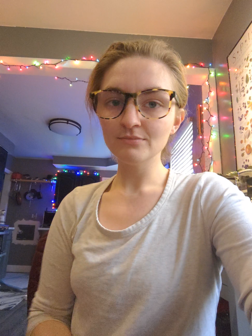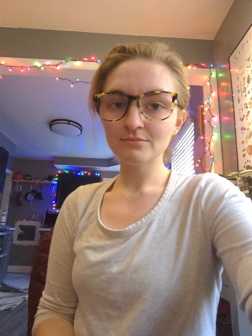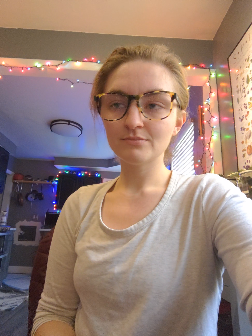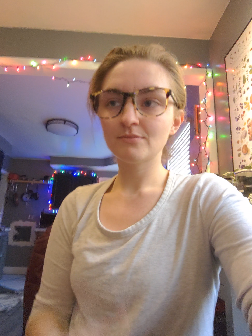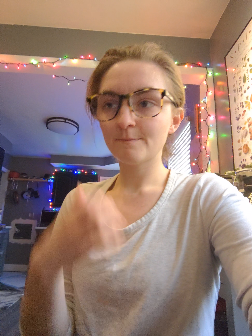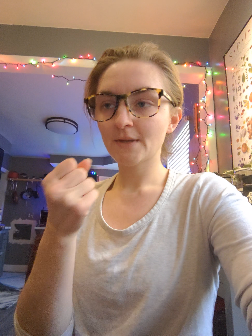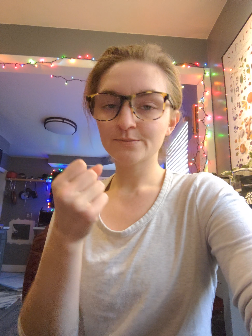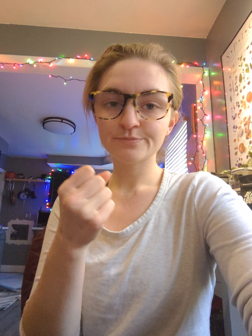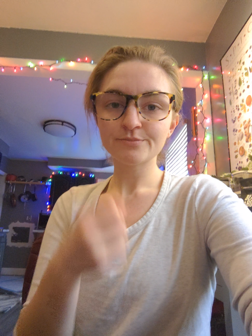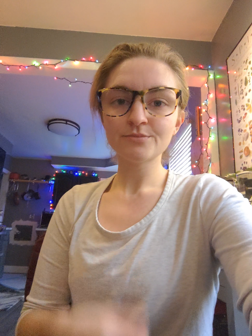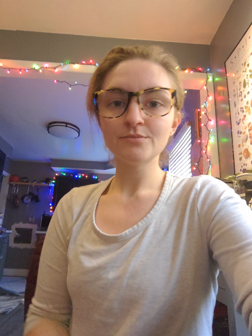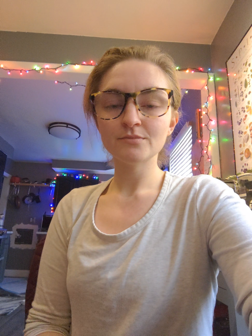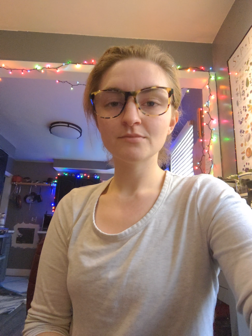milk